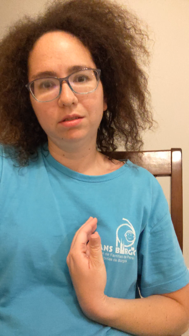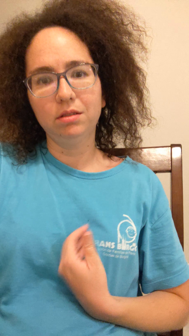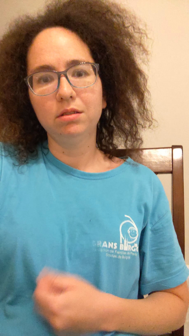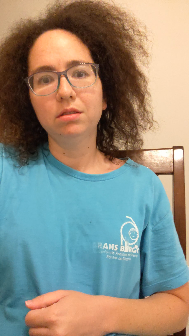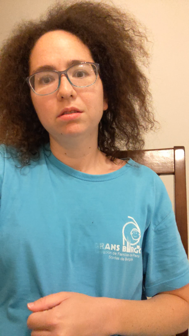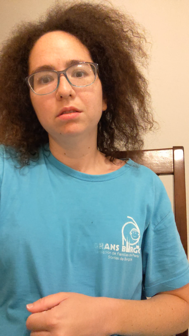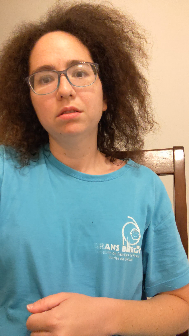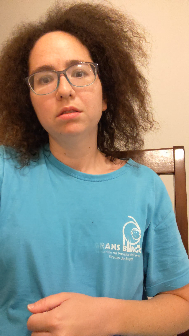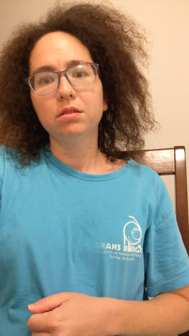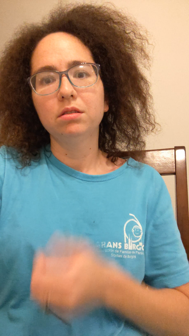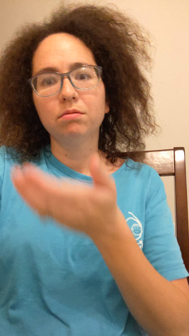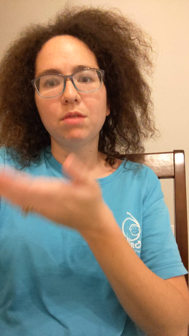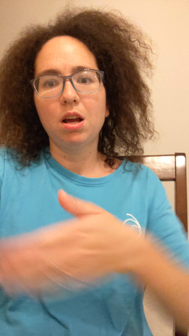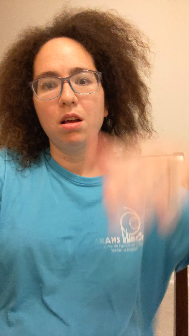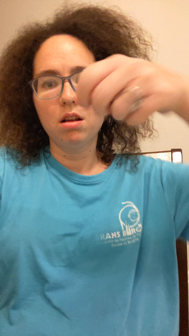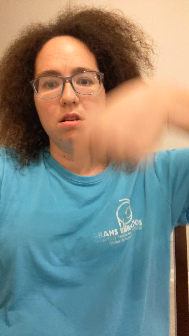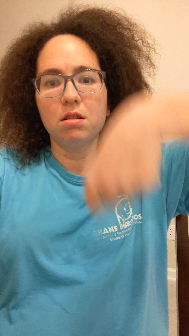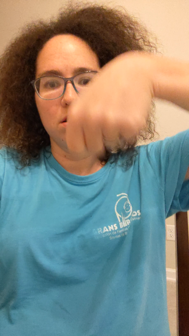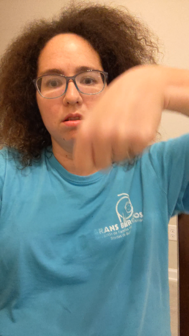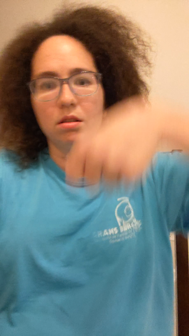basket